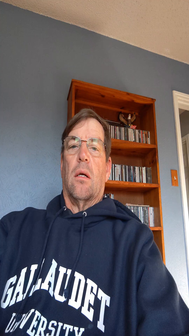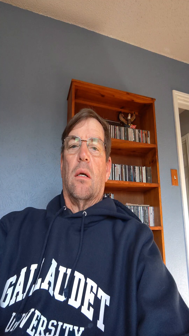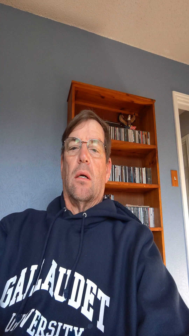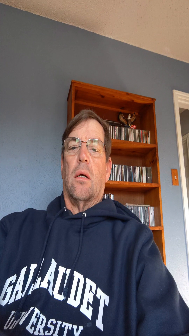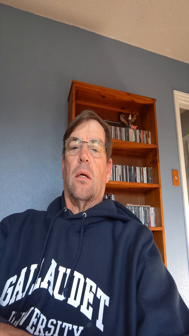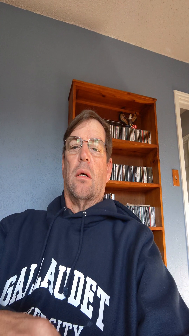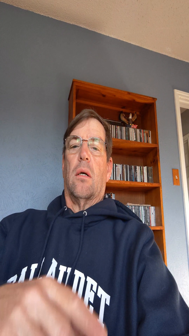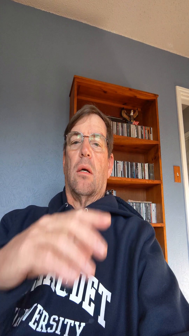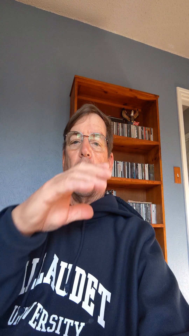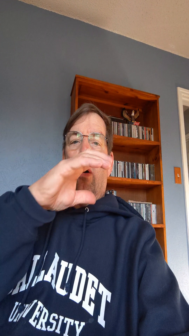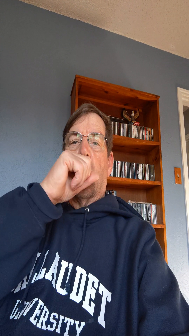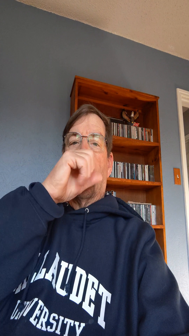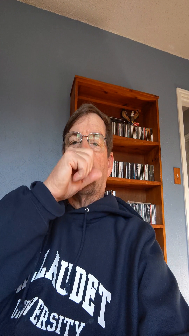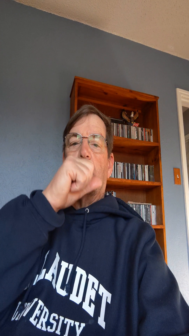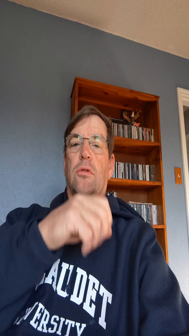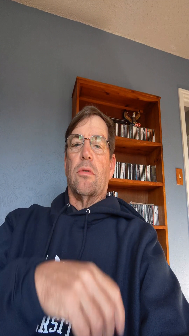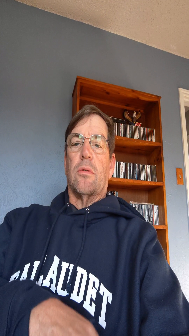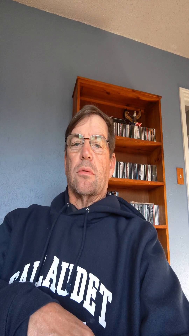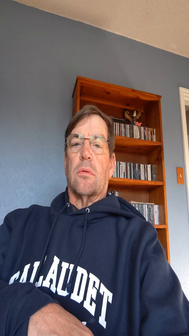orange